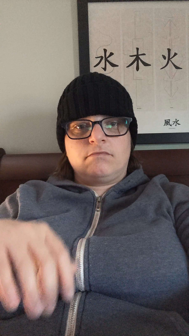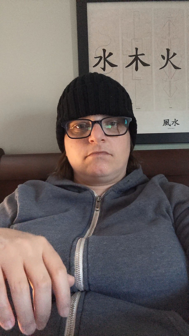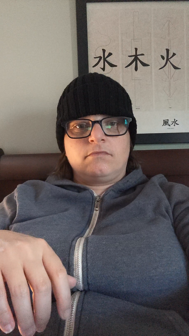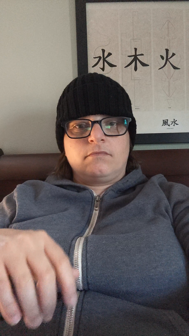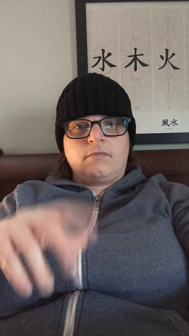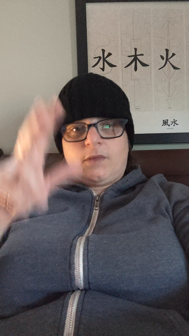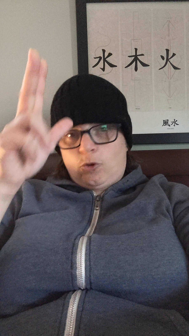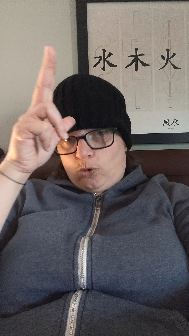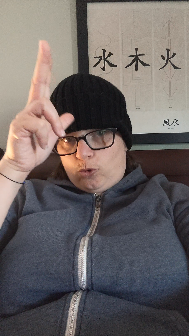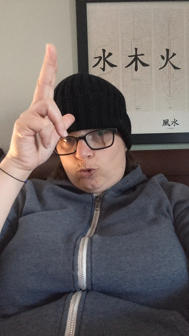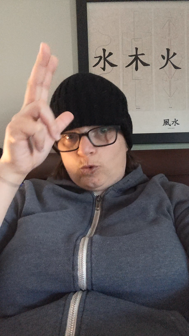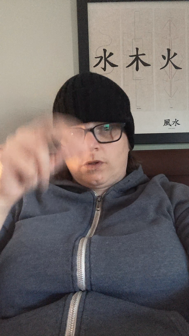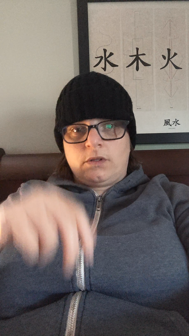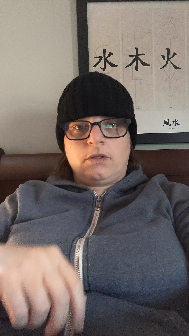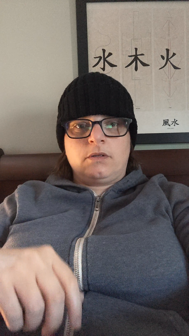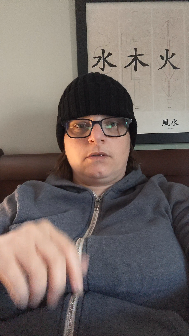rooster